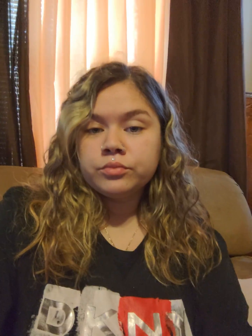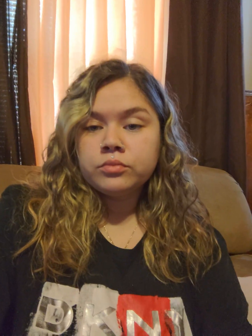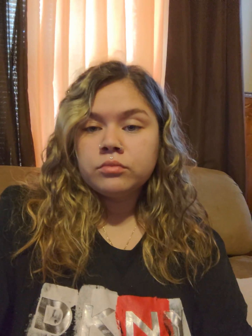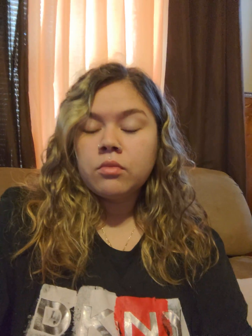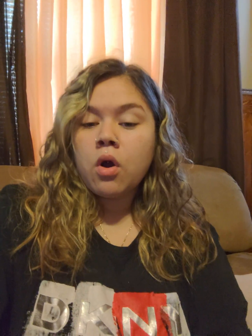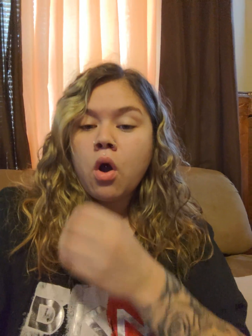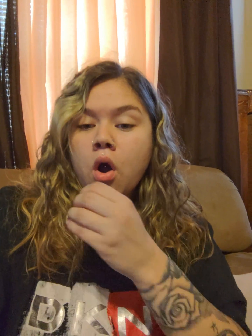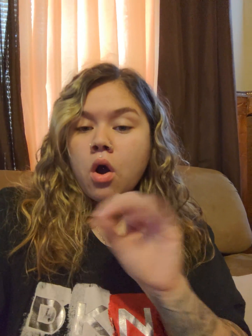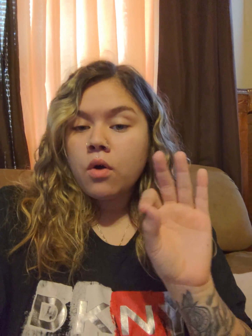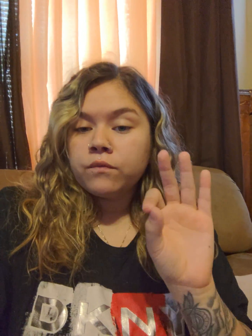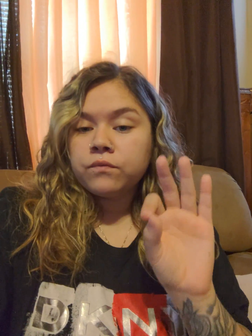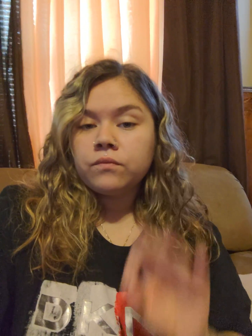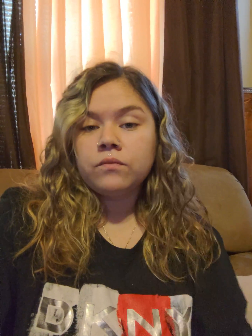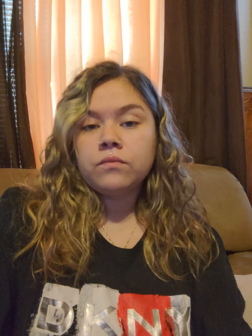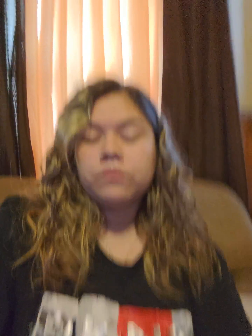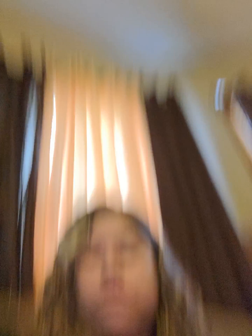of